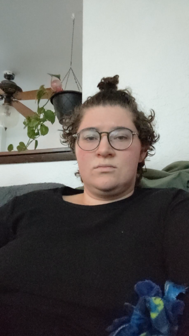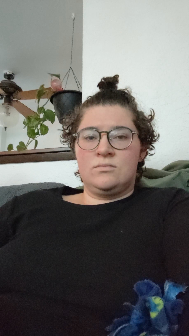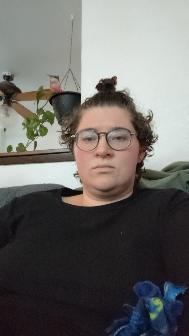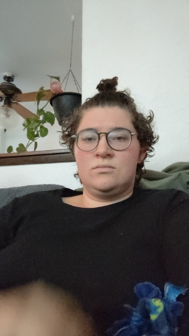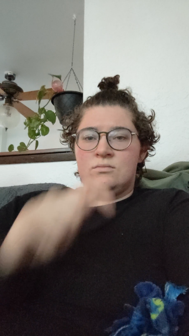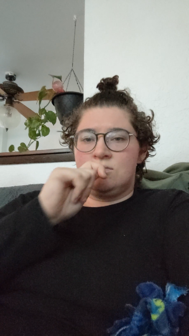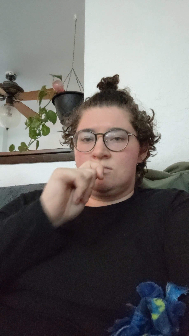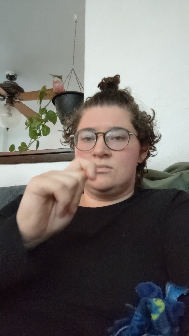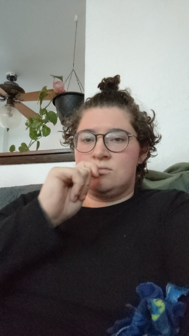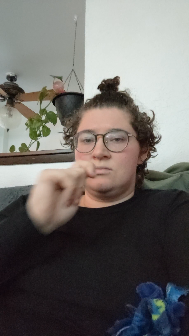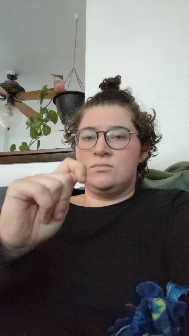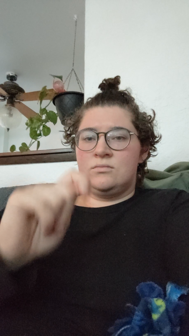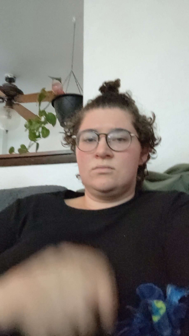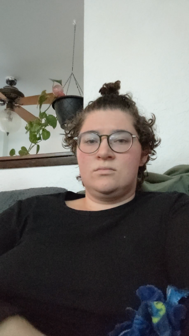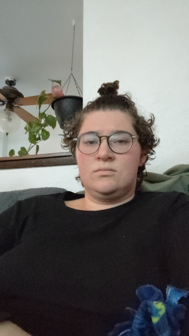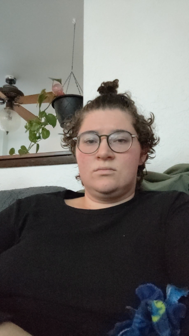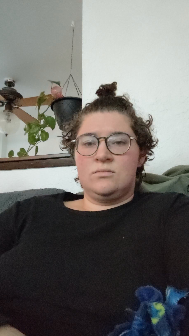popsicle